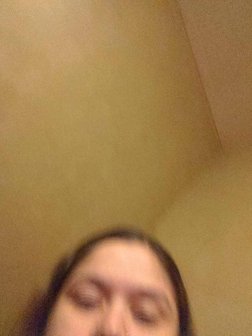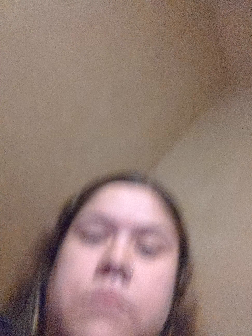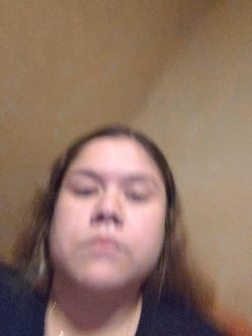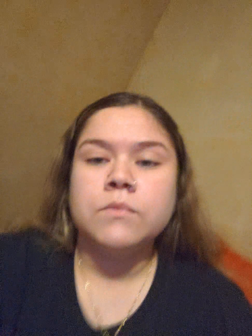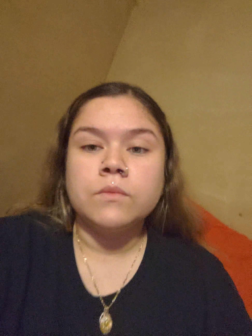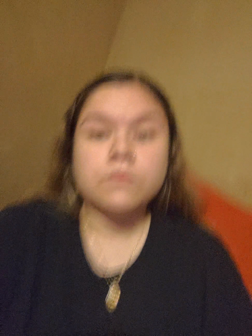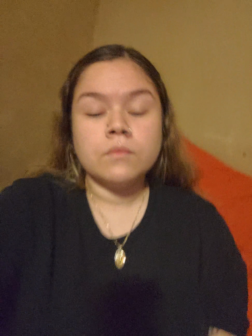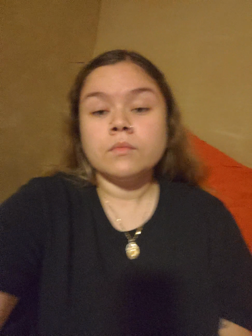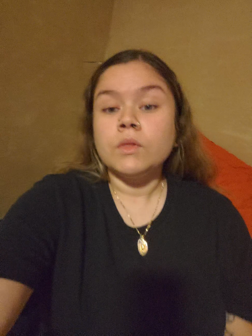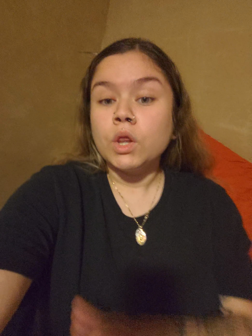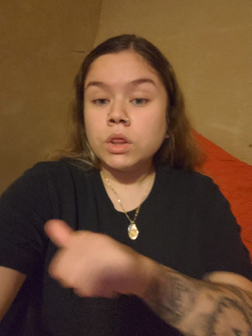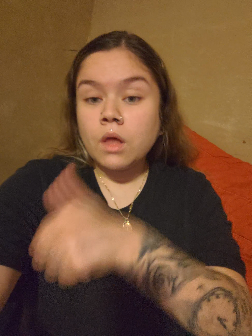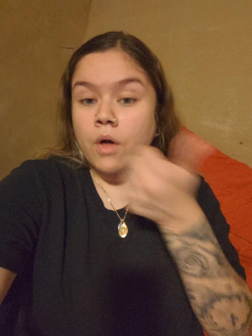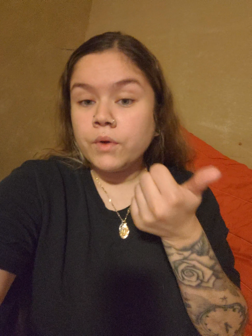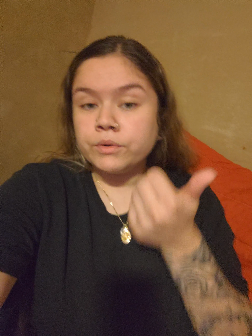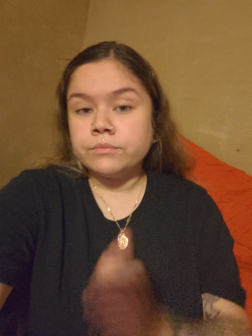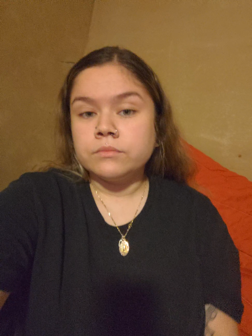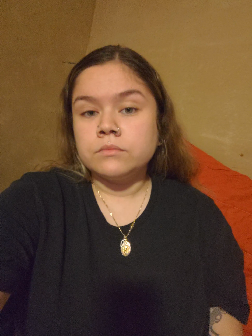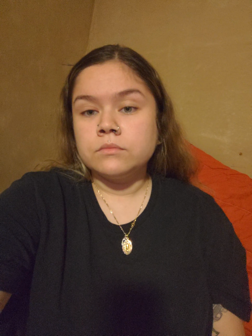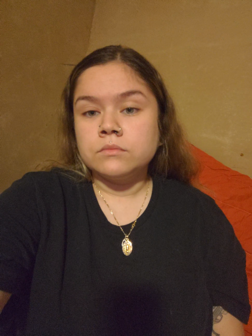other